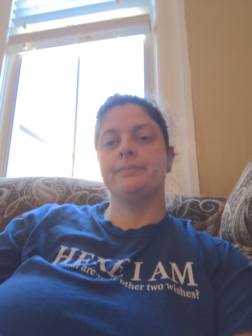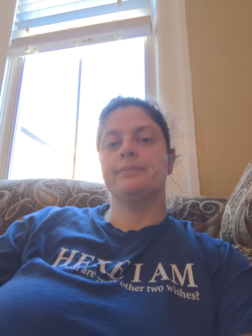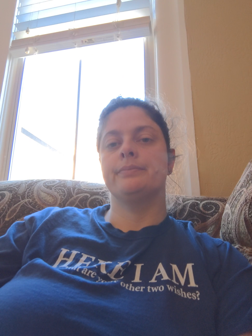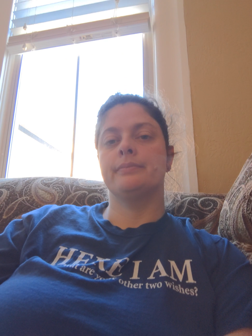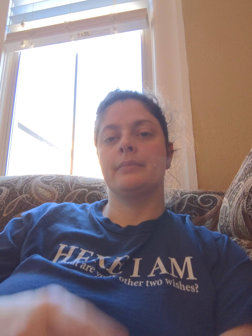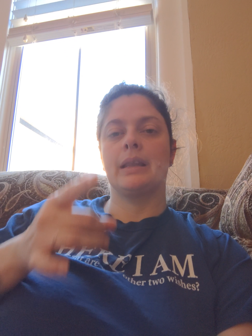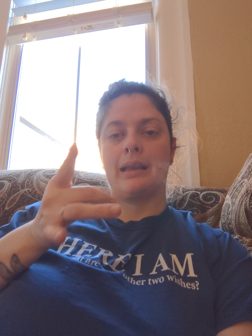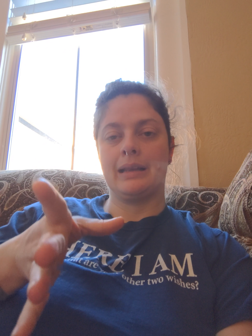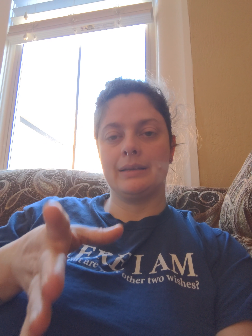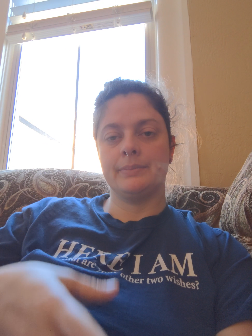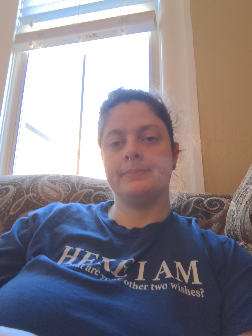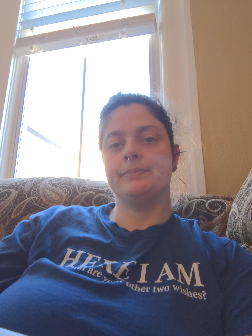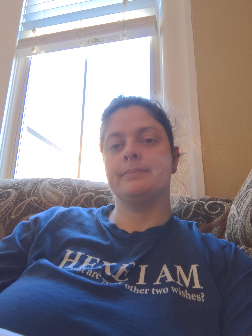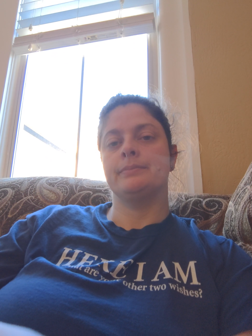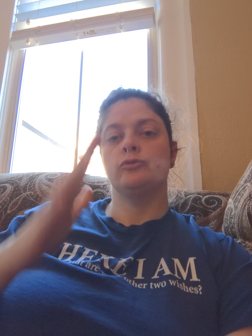hate